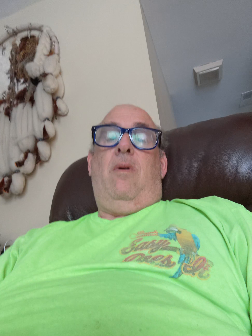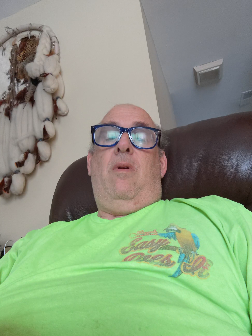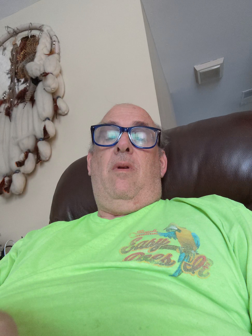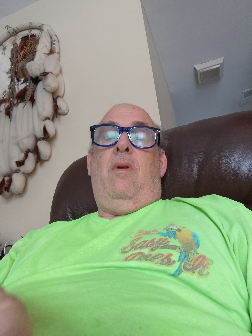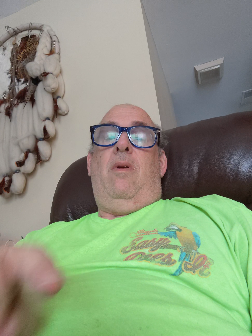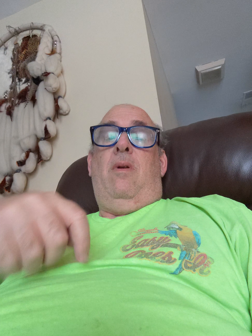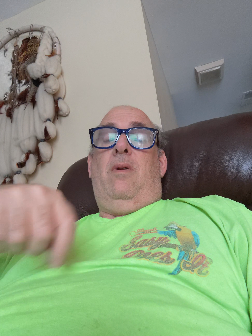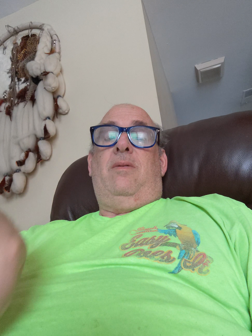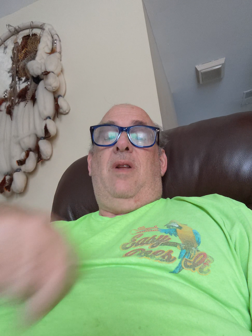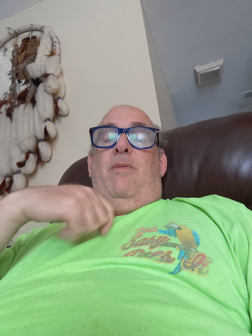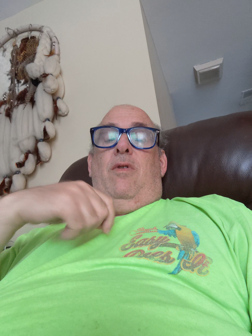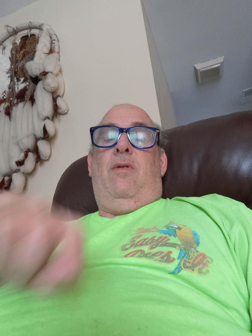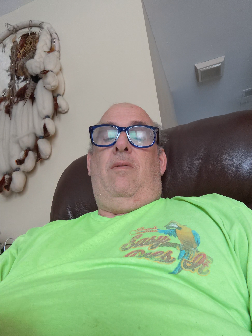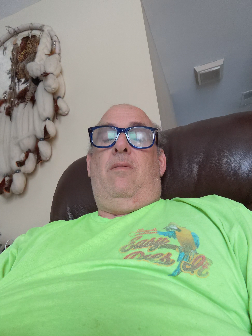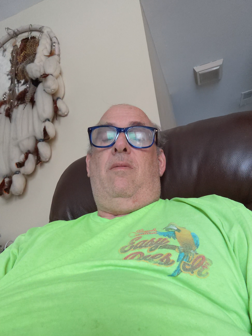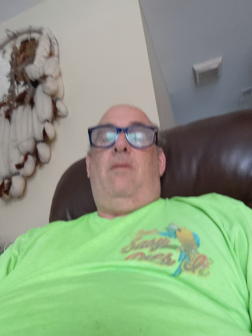zipper